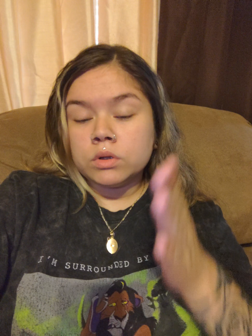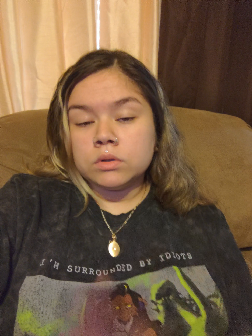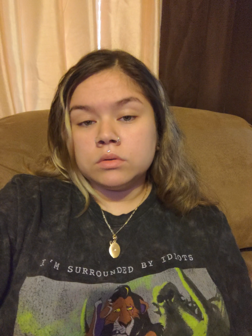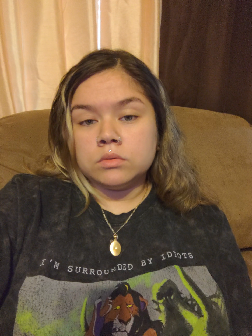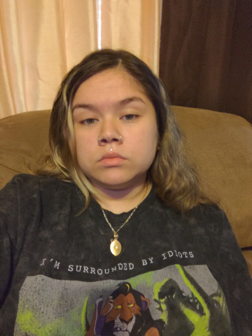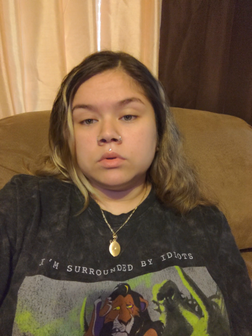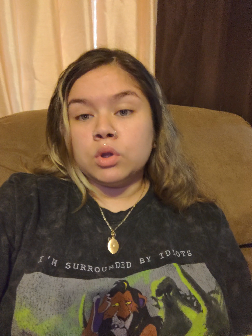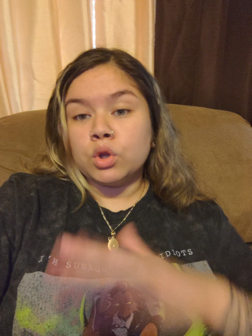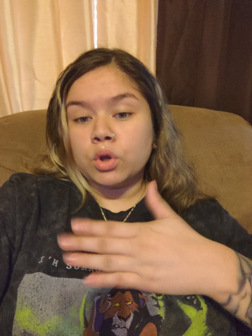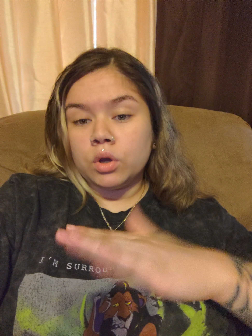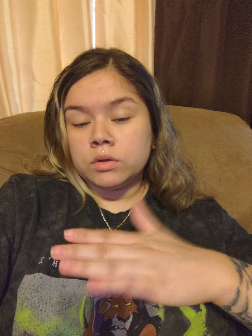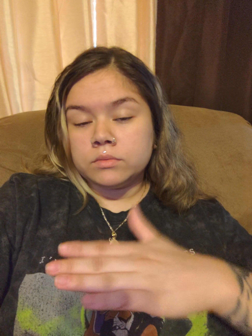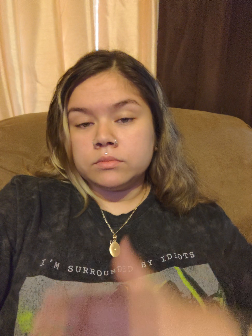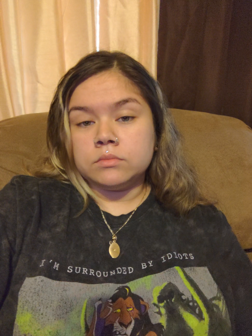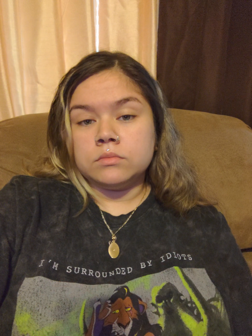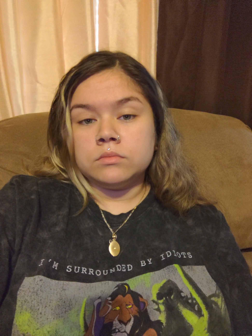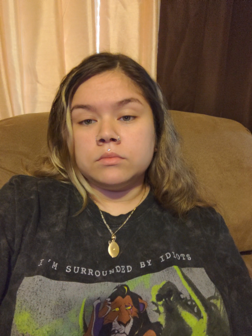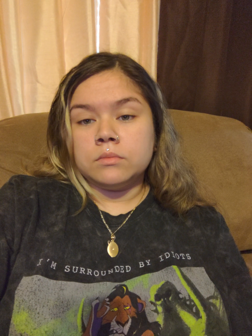cook